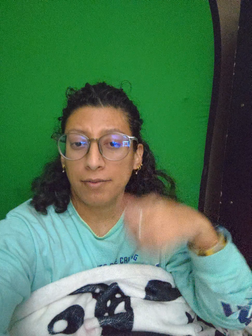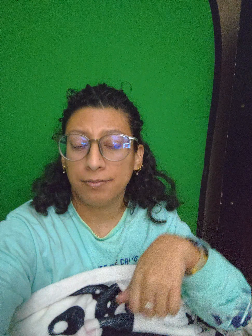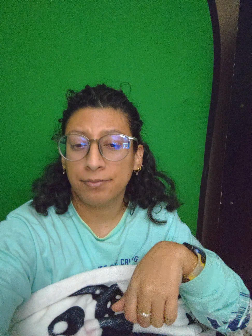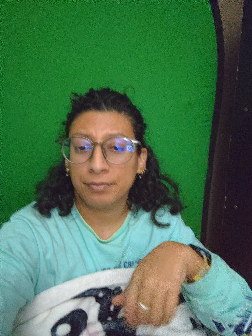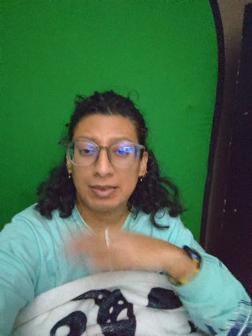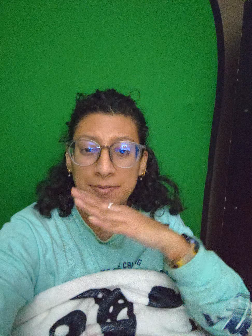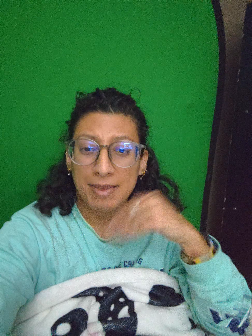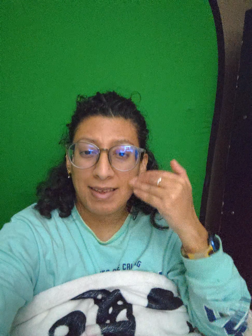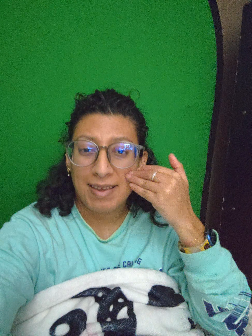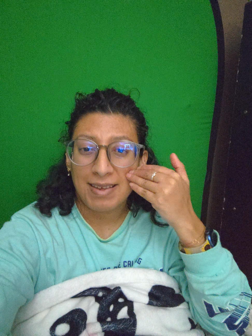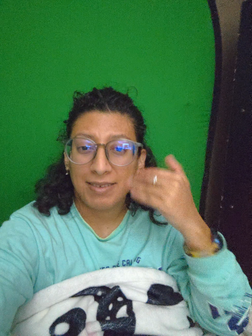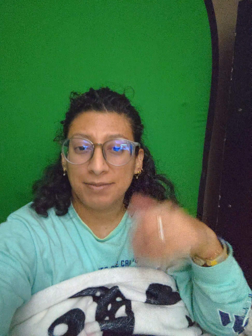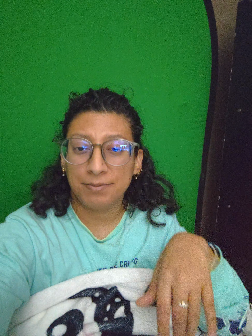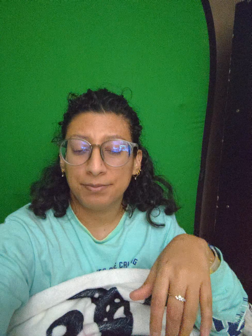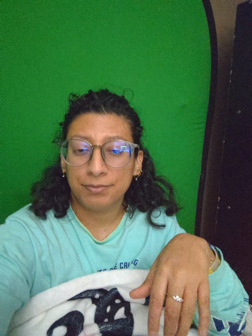smile